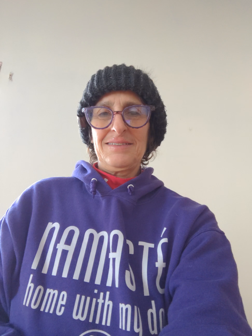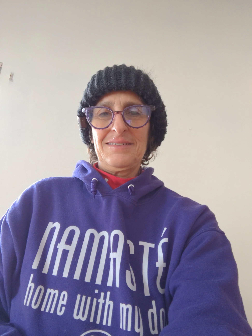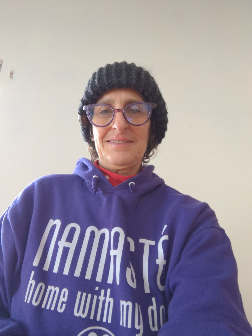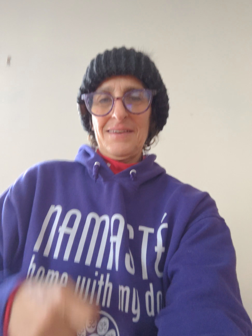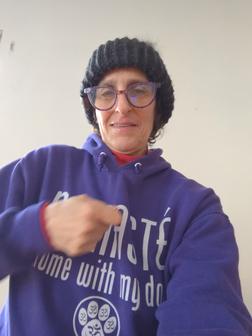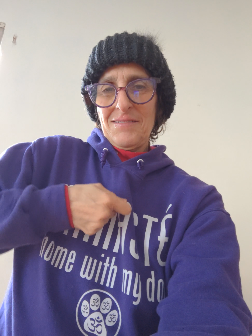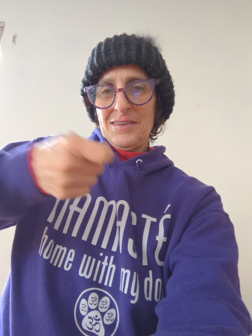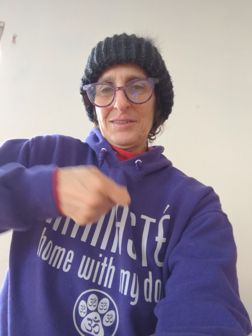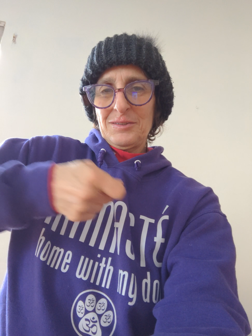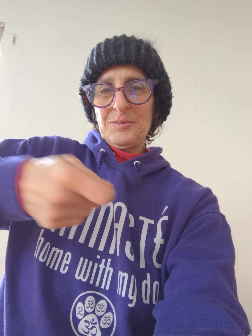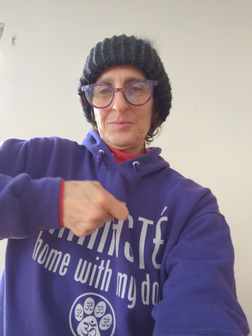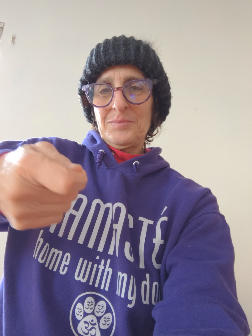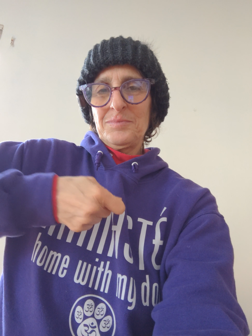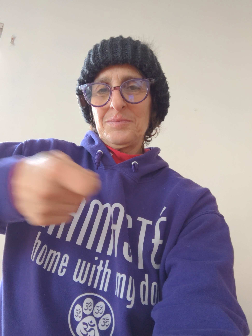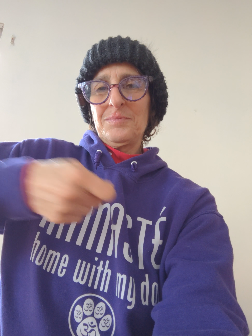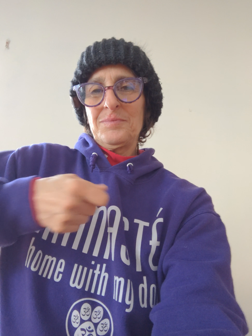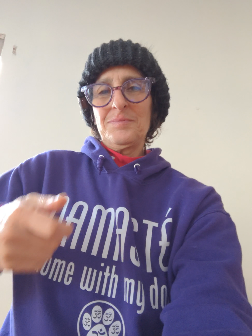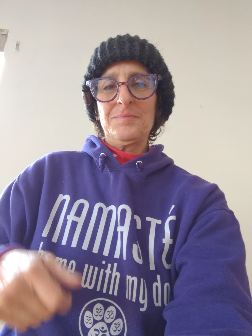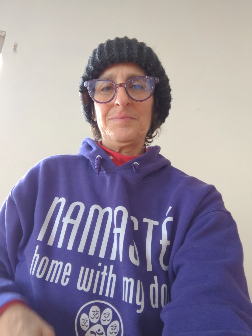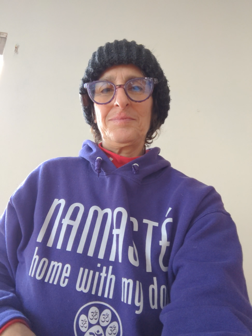vacuum